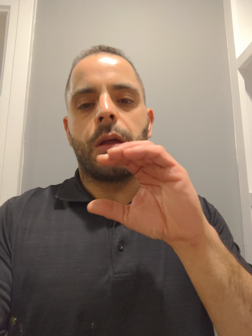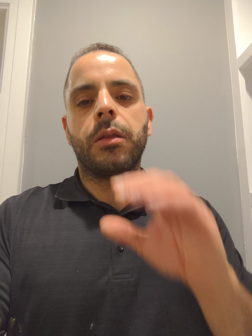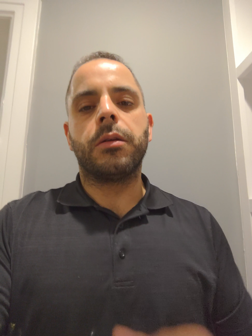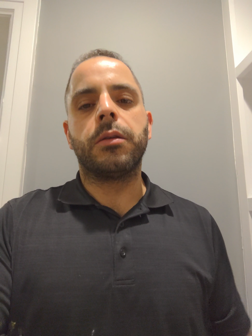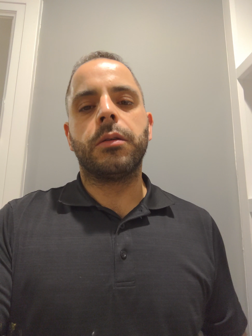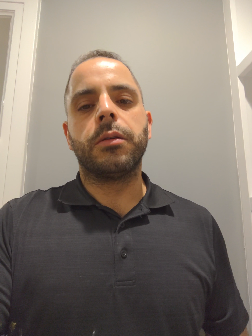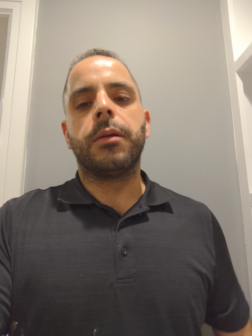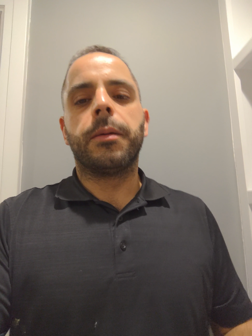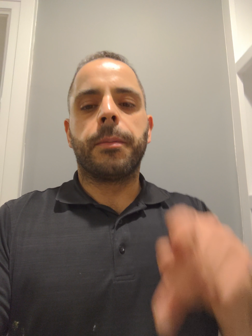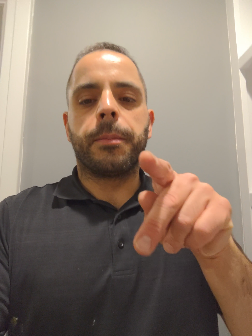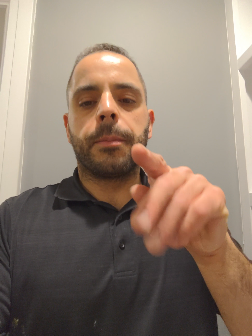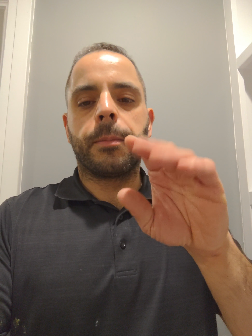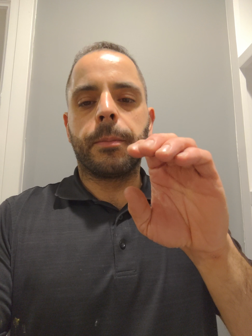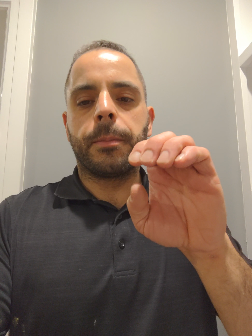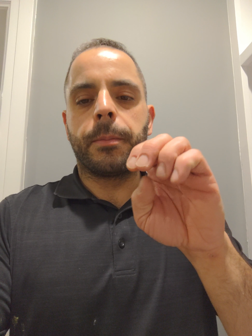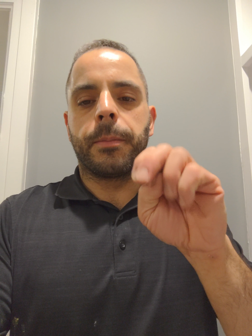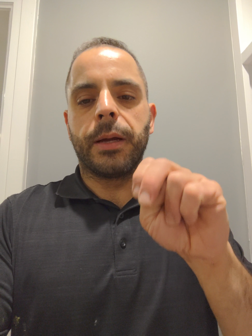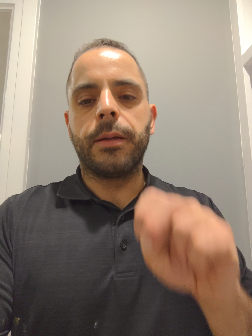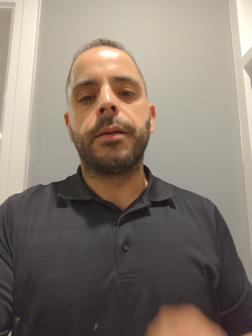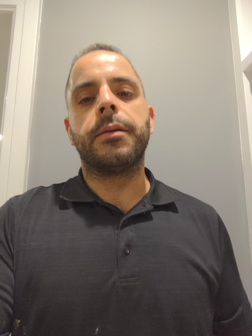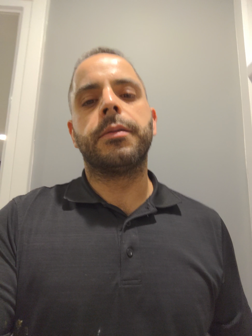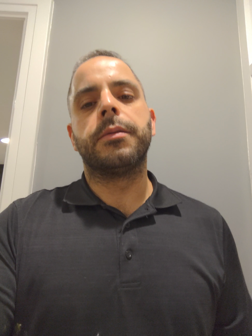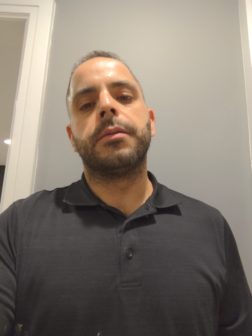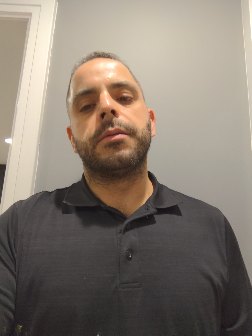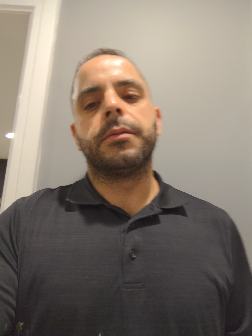pen